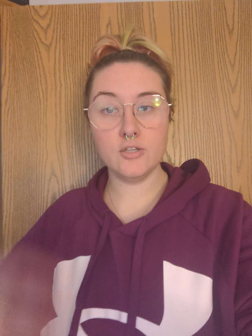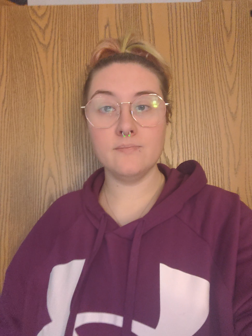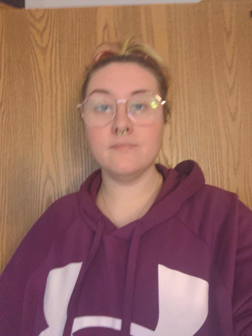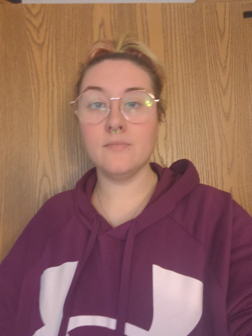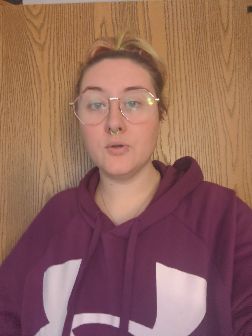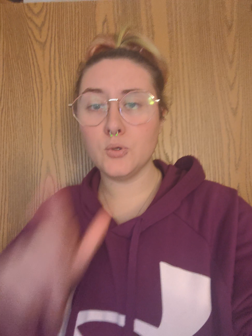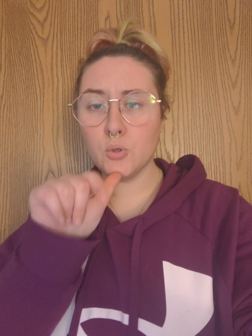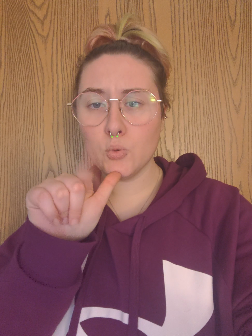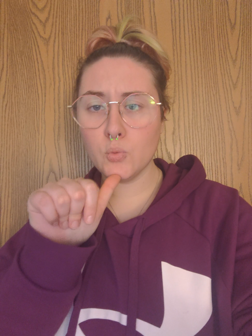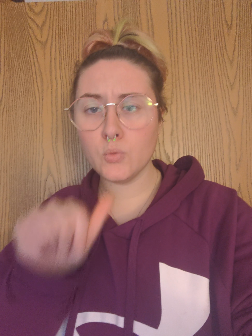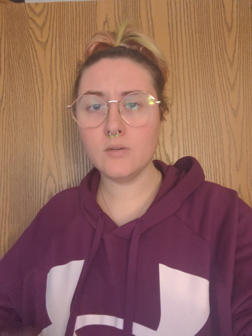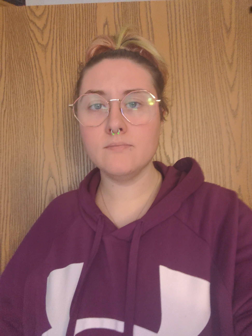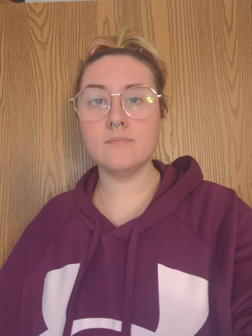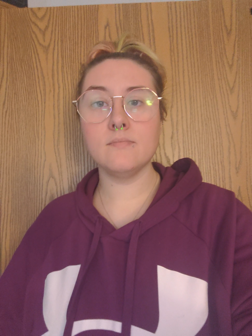who